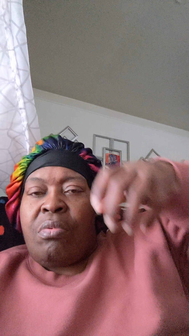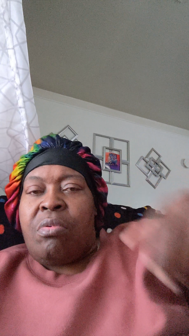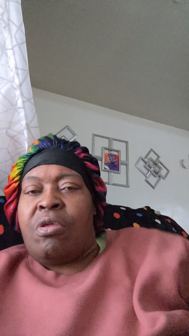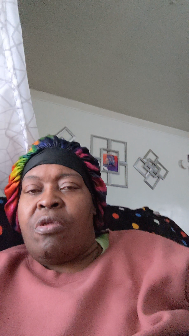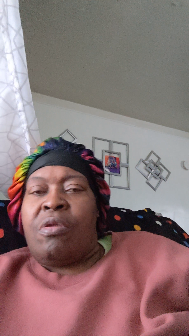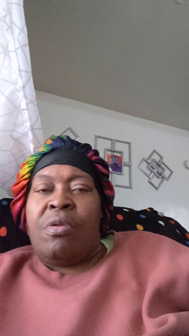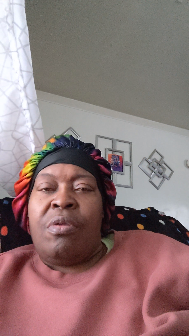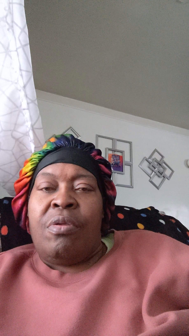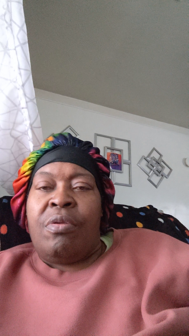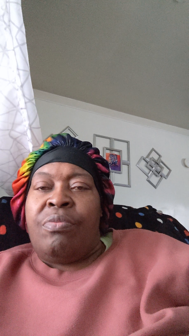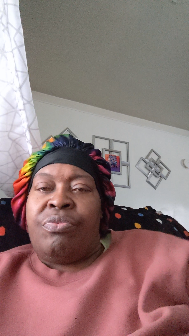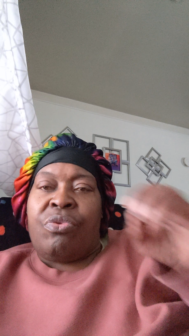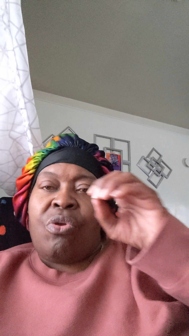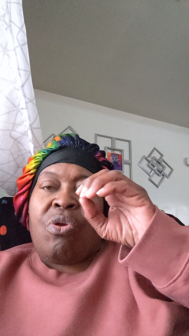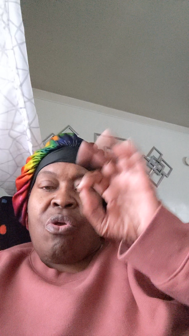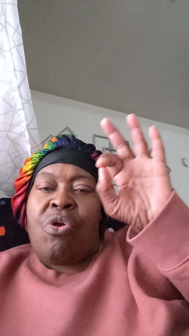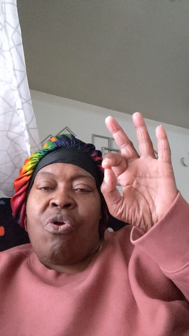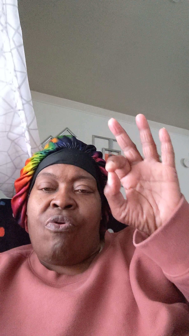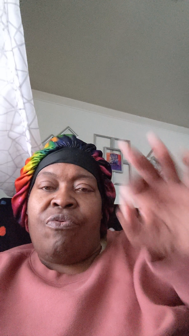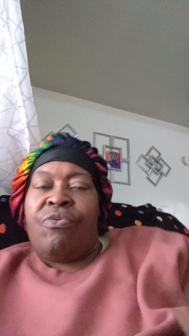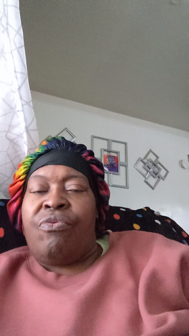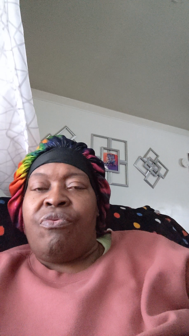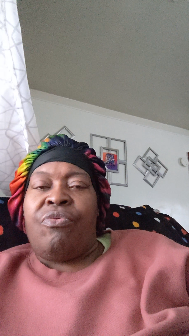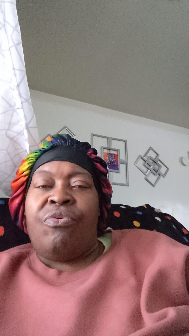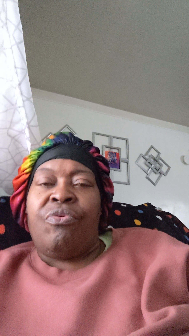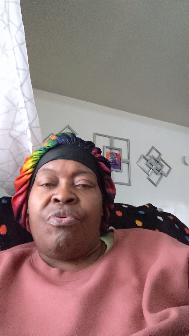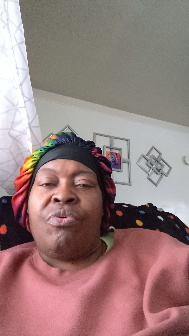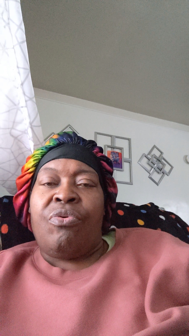off